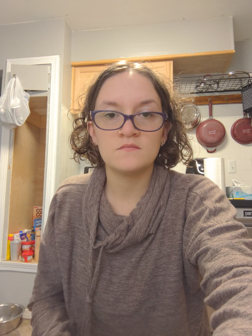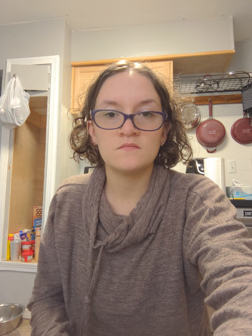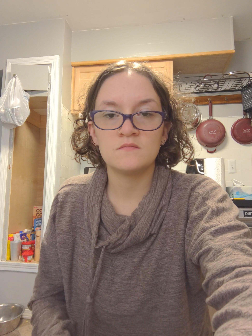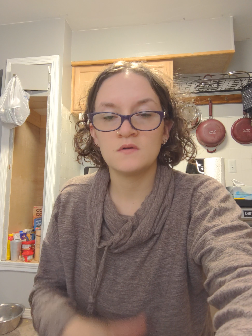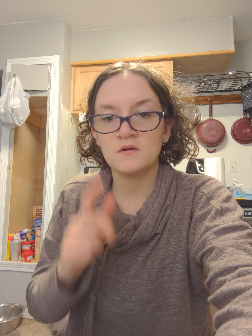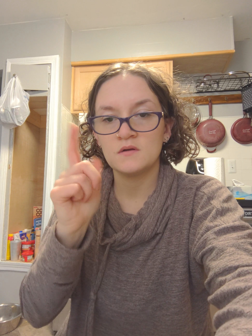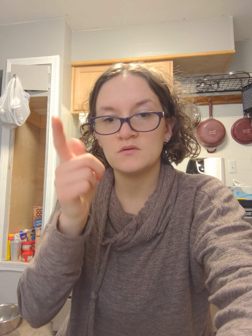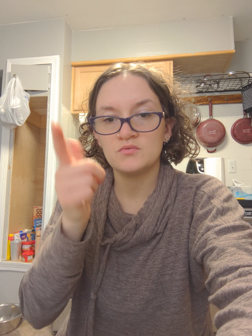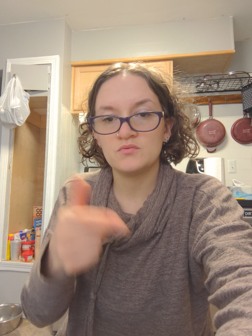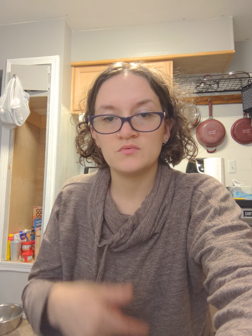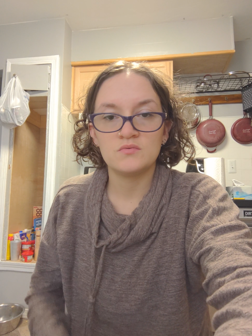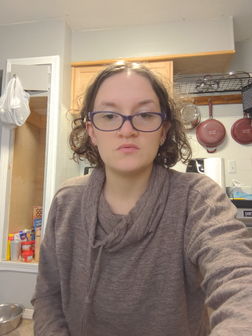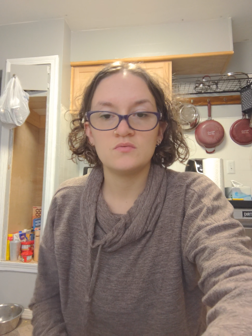later